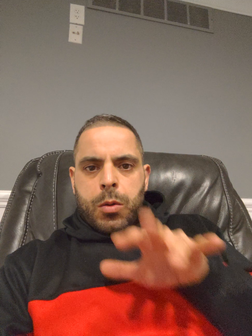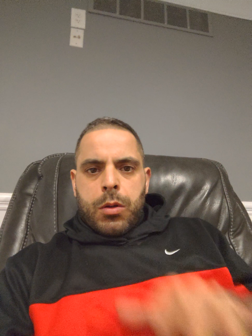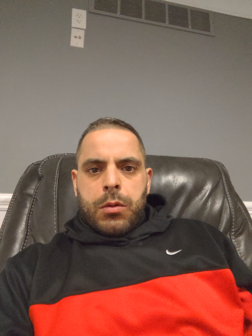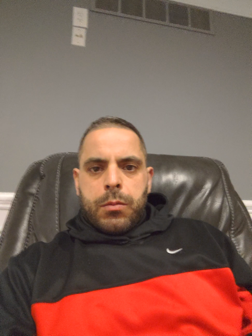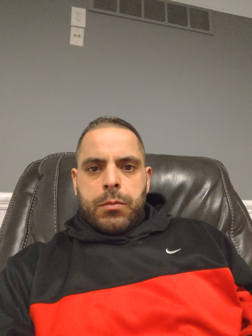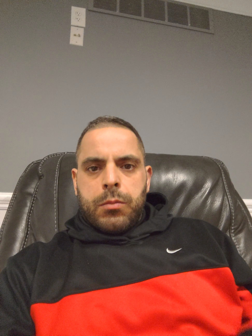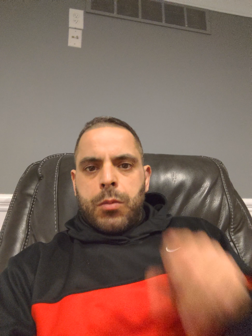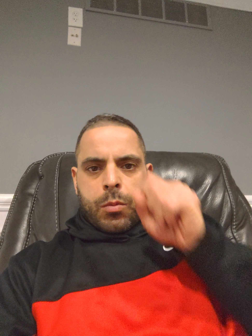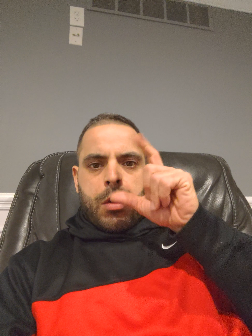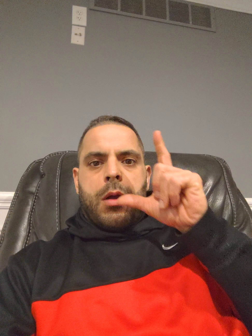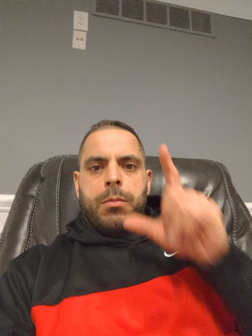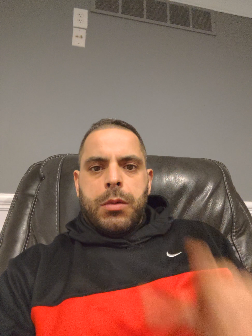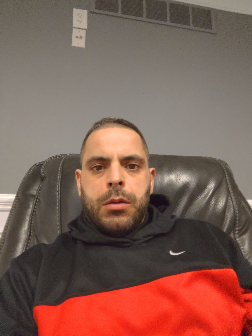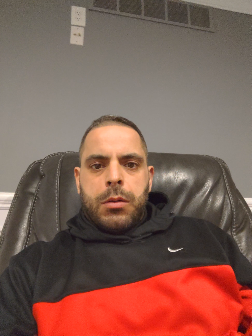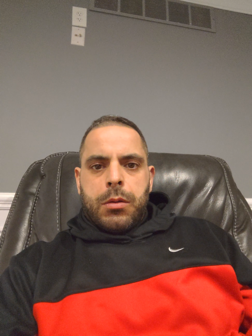wake